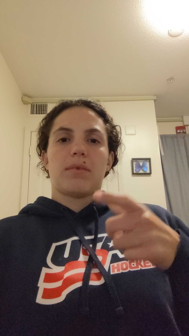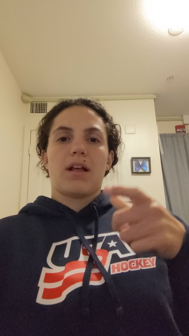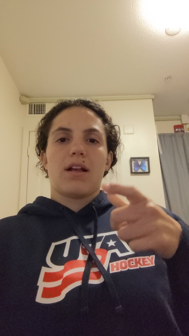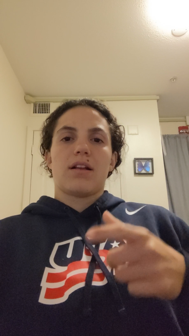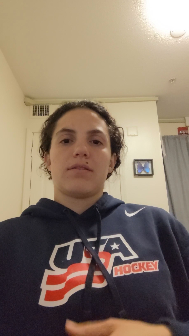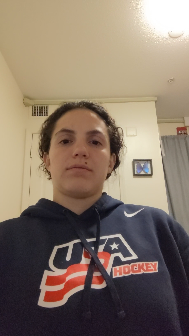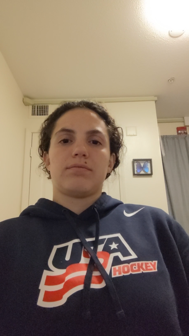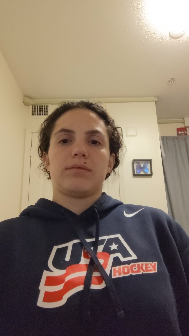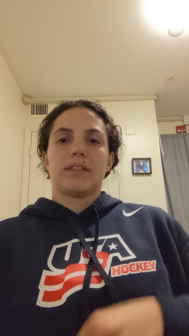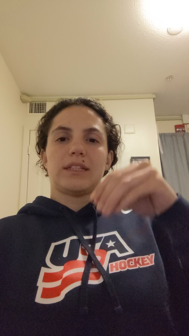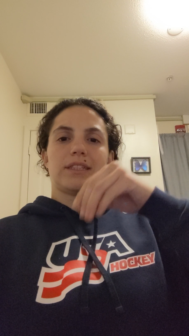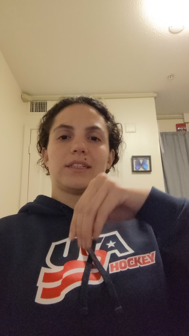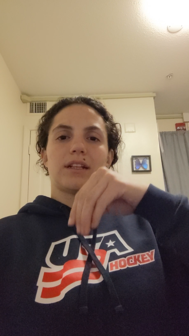inside